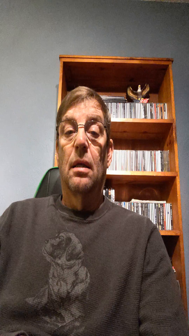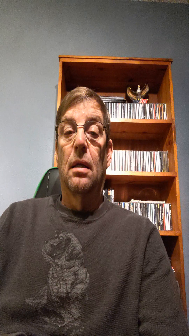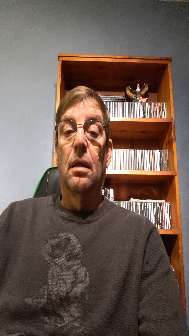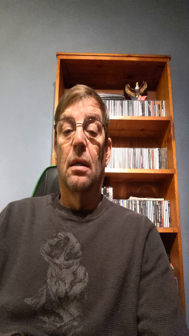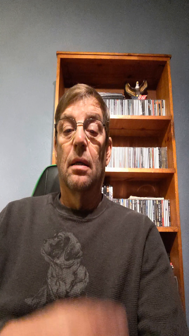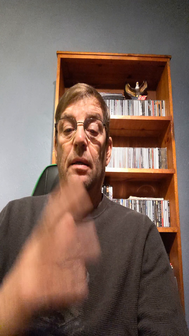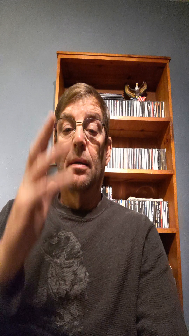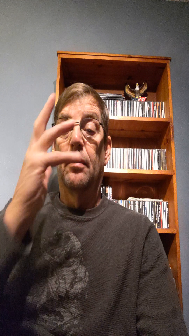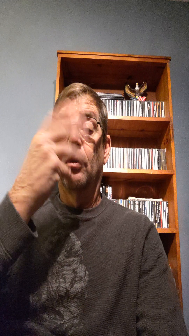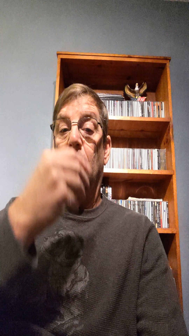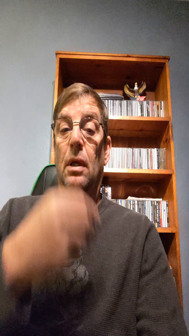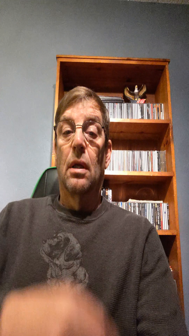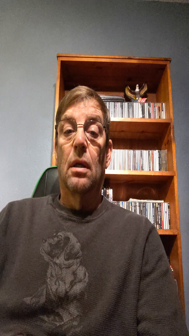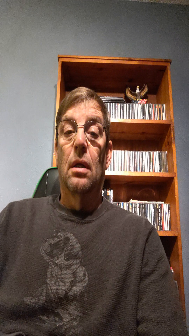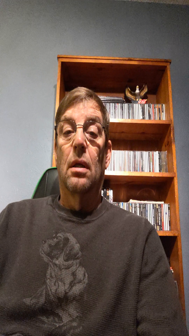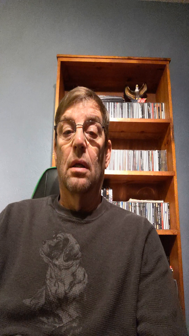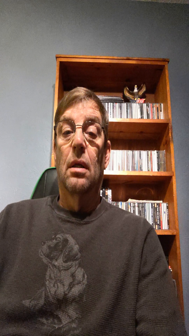pretty